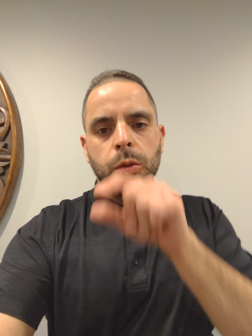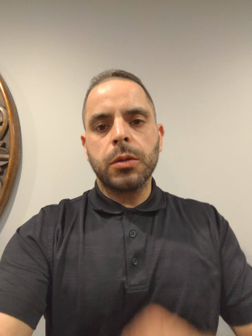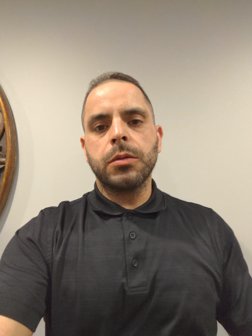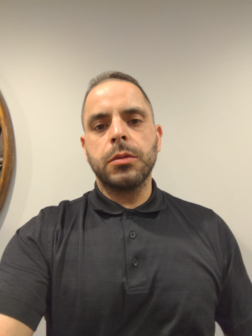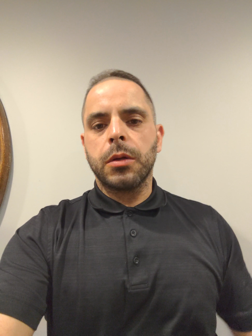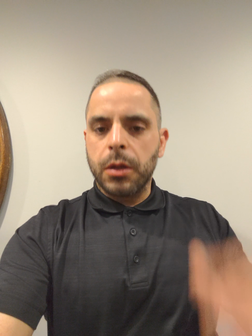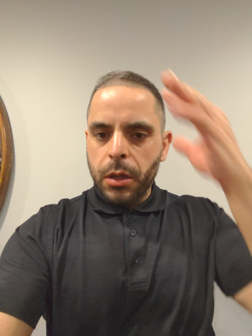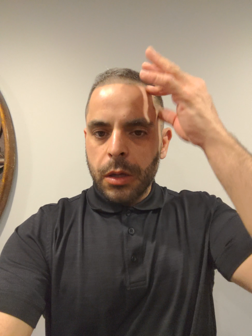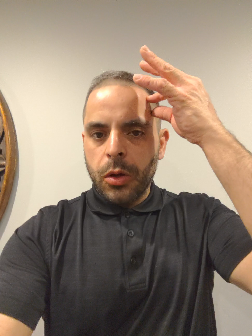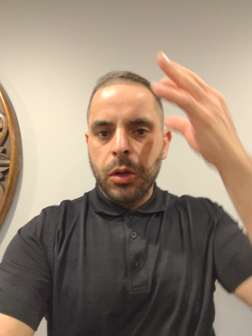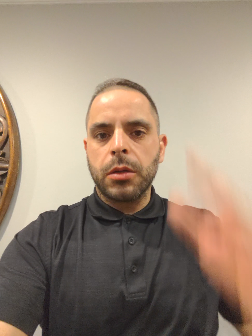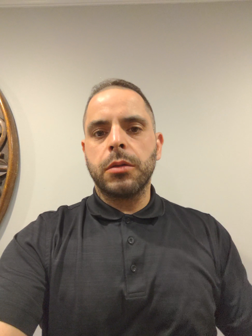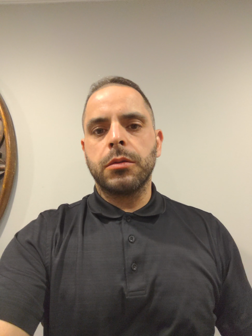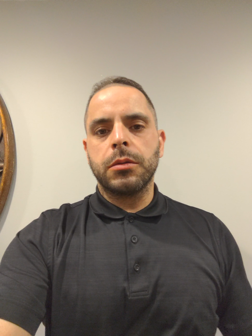hair